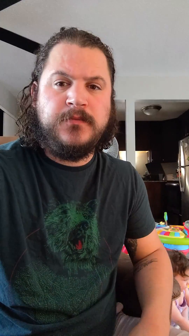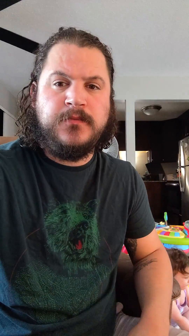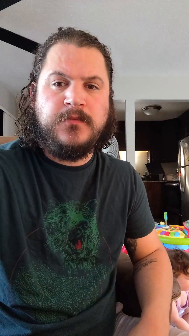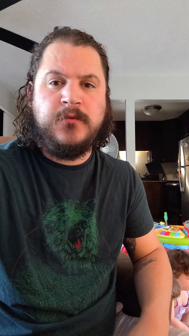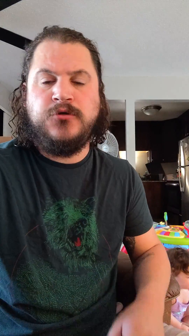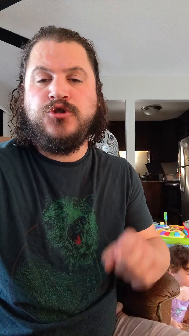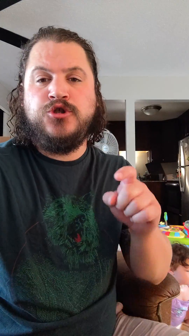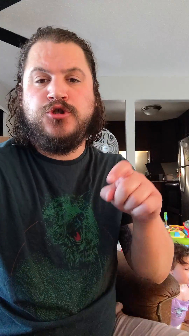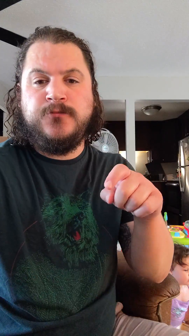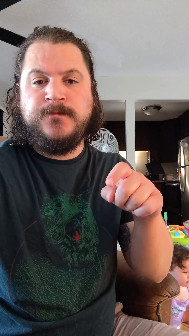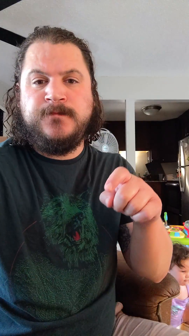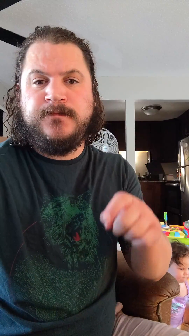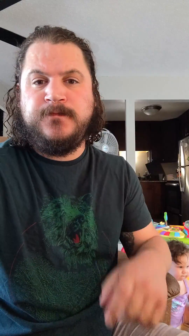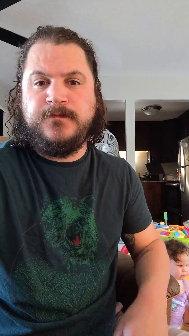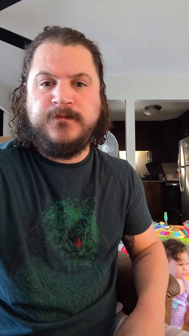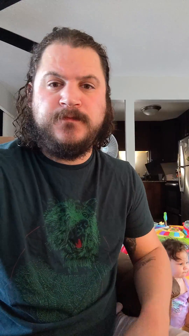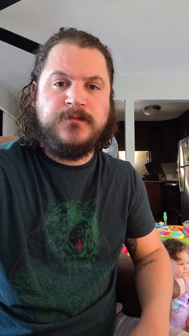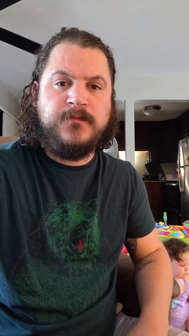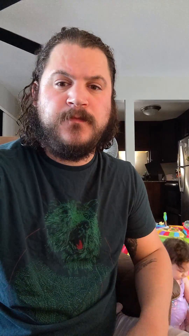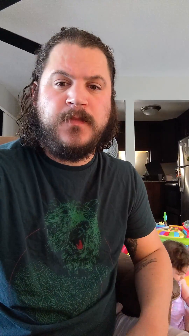should